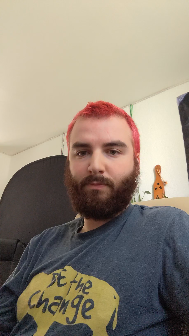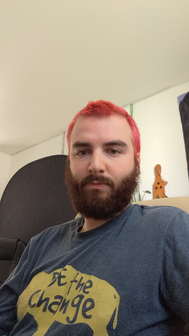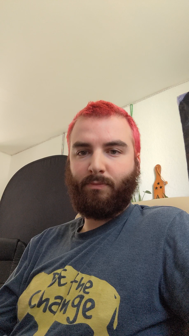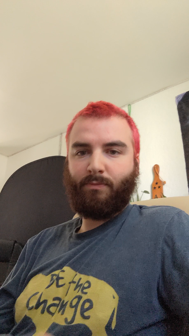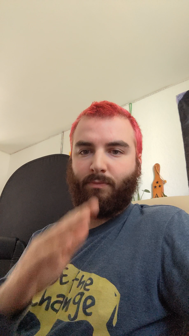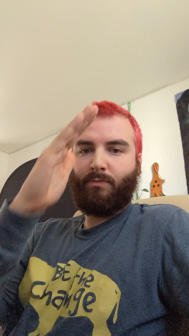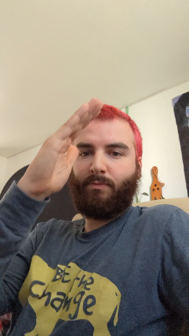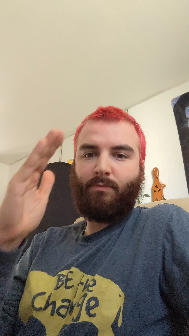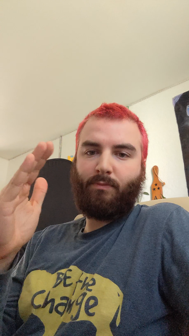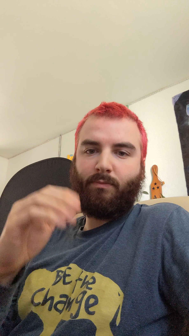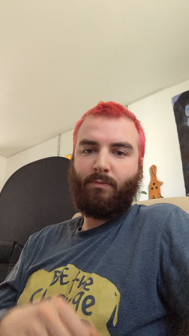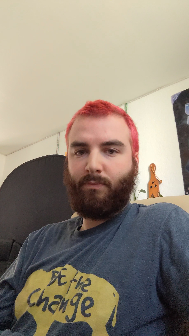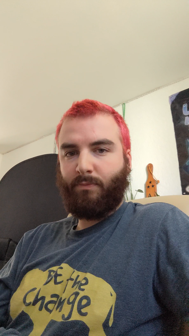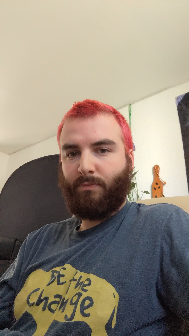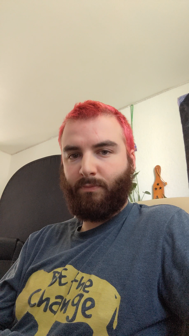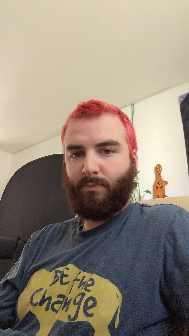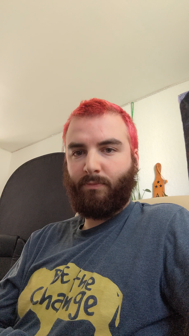roof